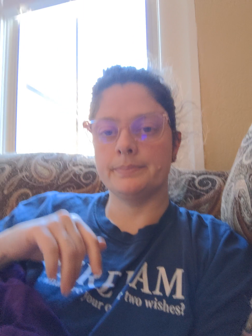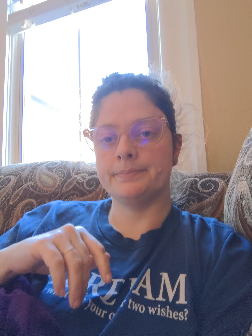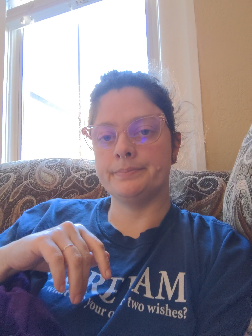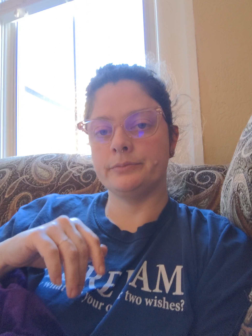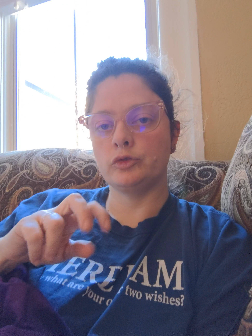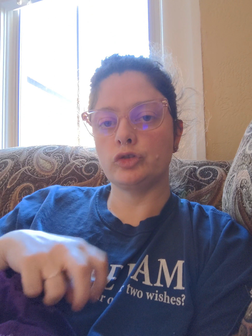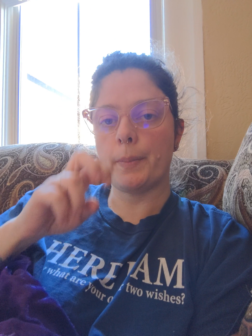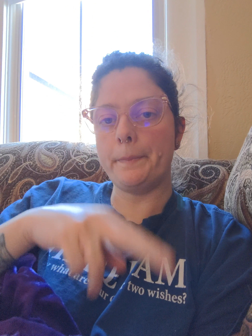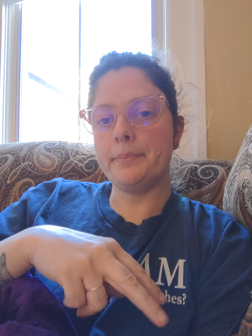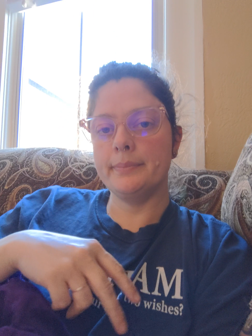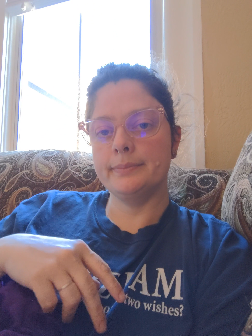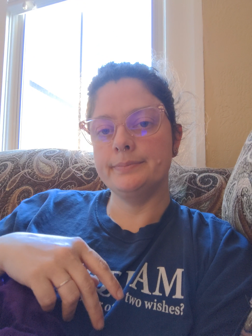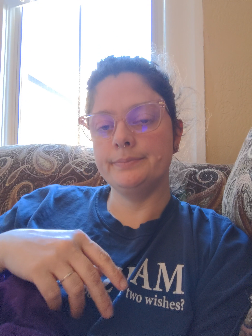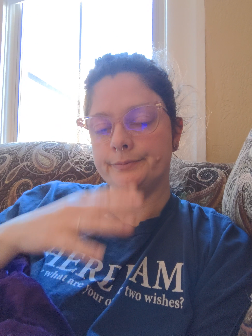jump